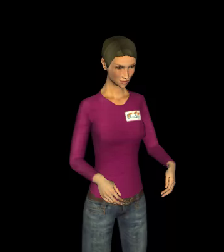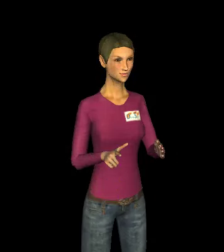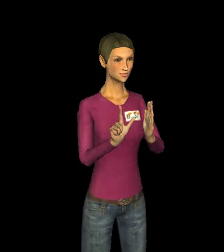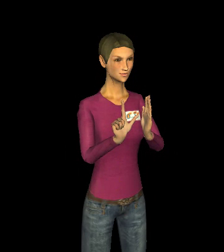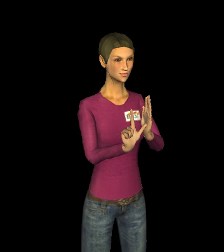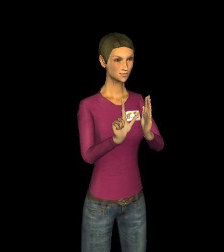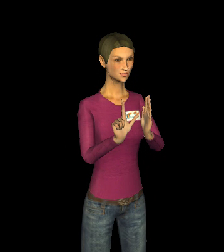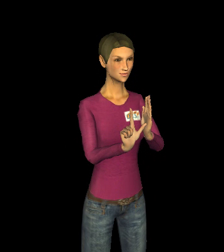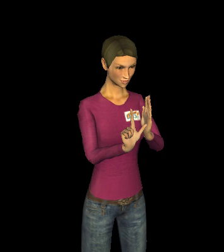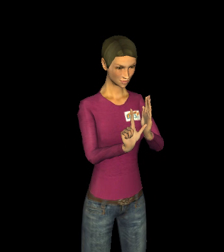قانون